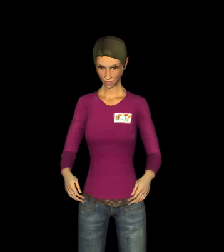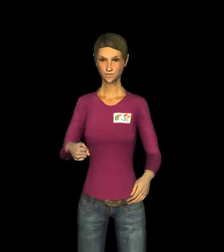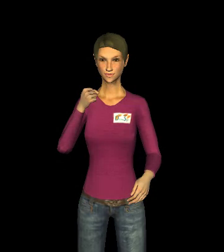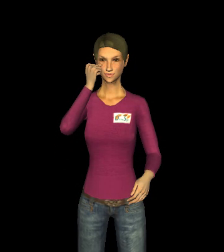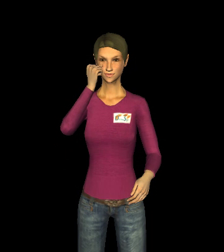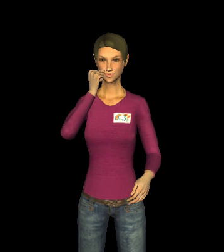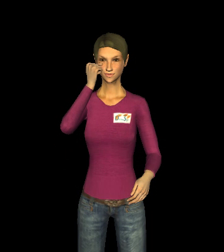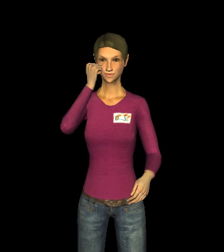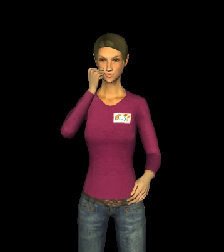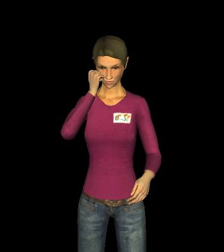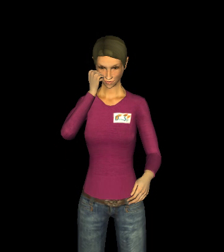معجنات